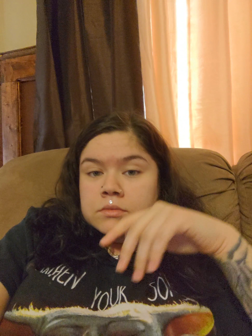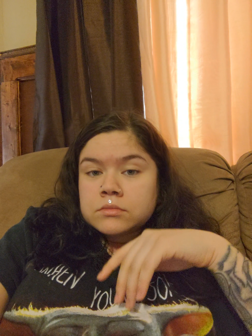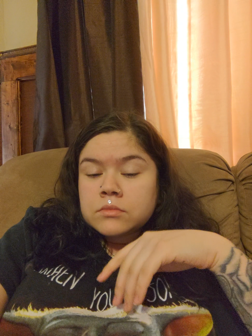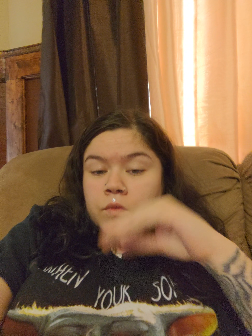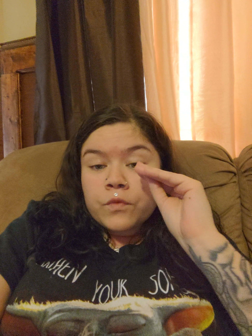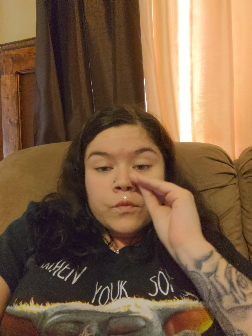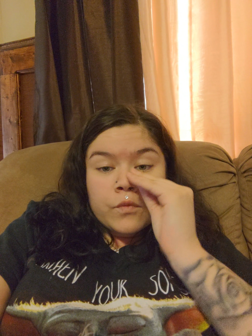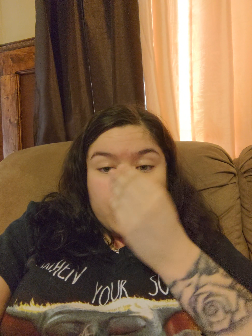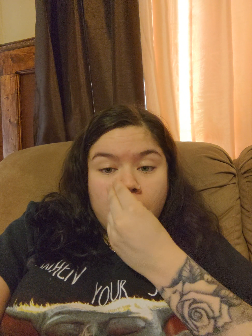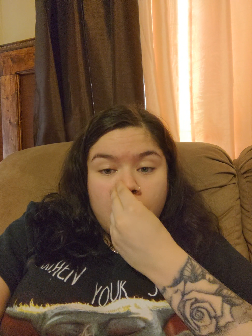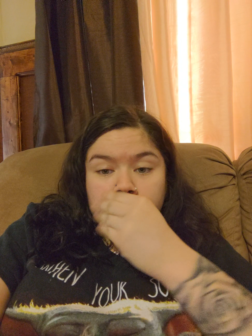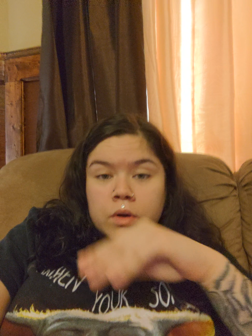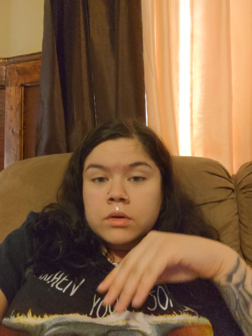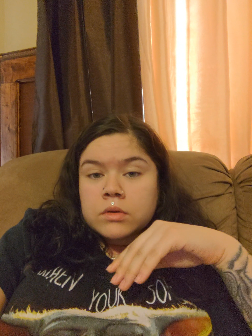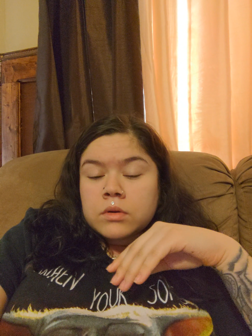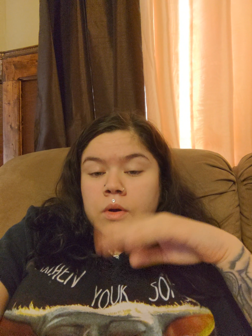flower